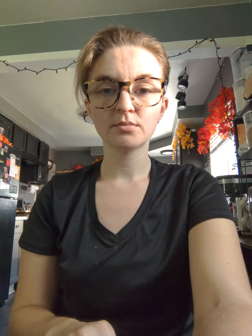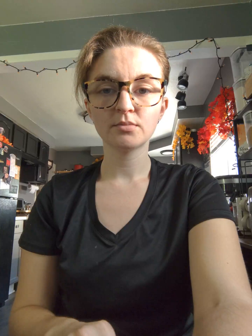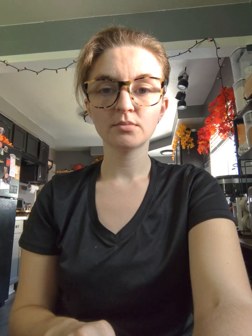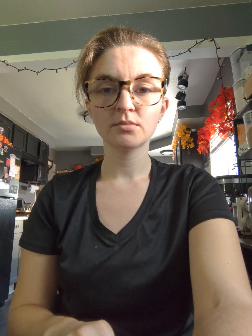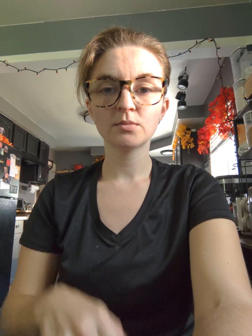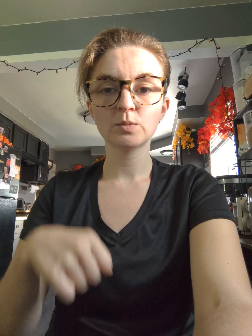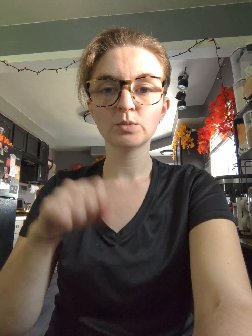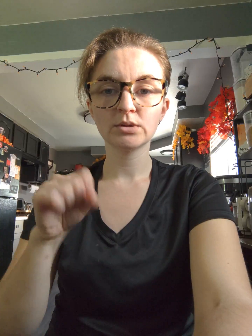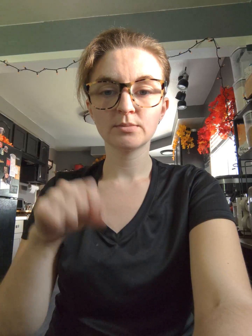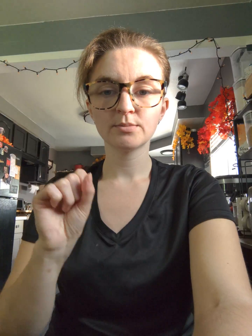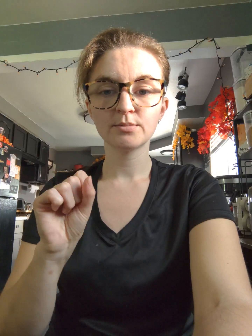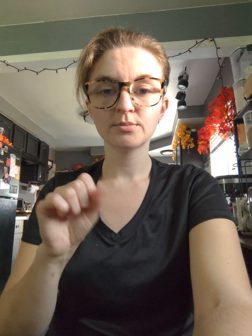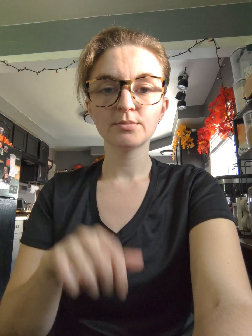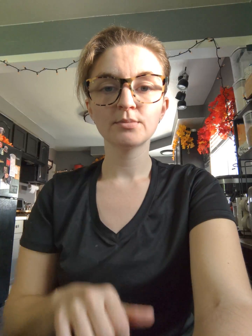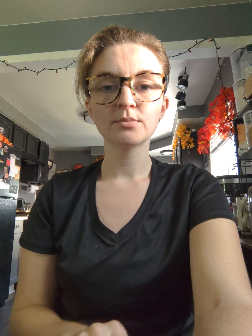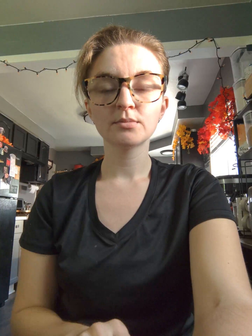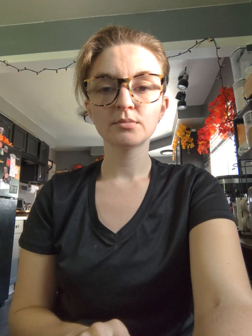motorcycle